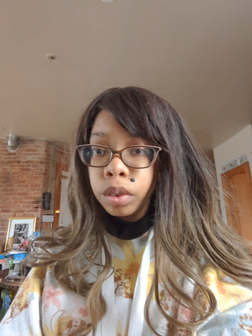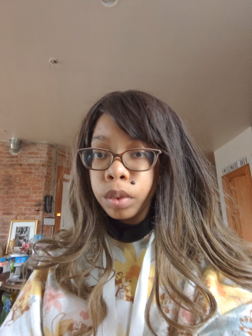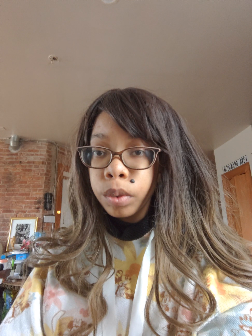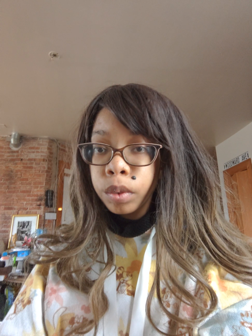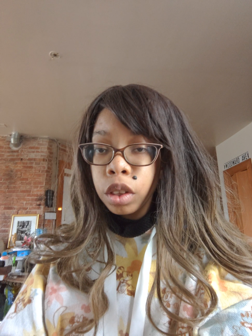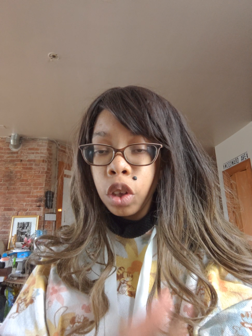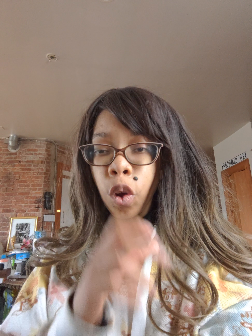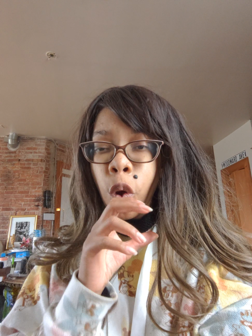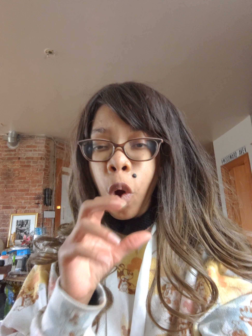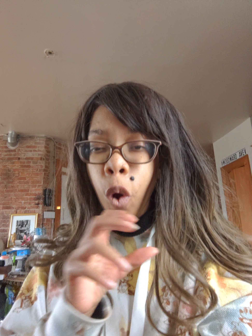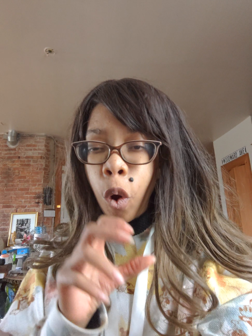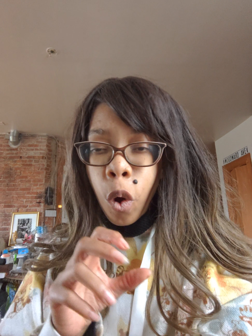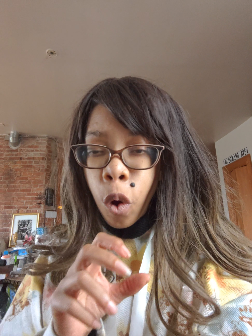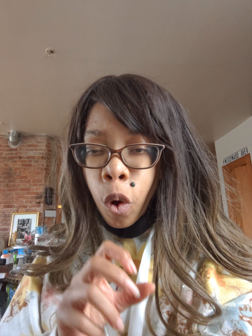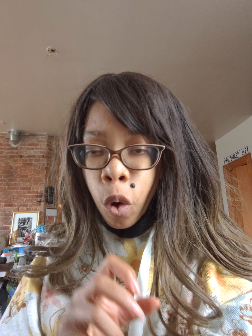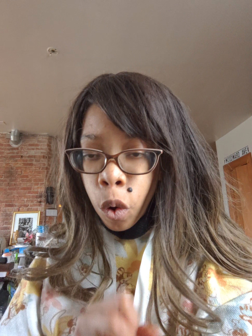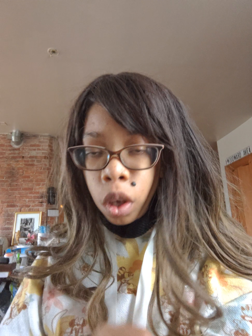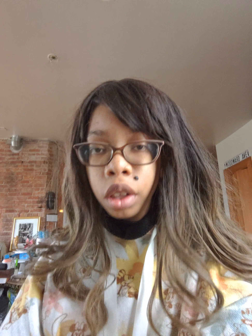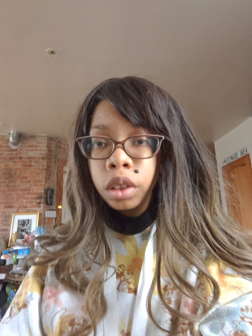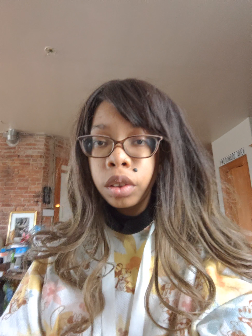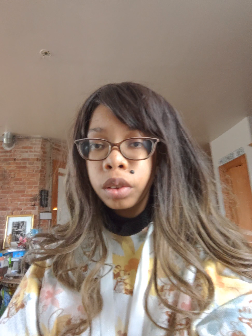old